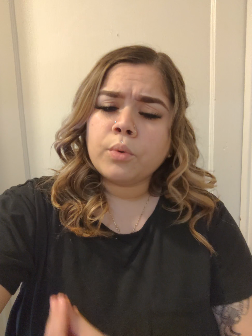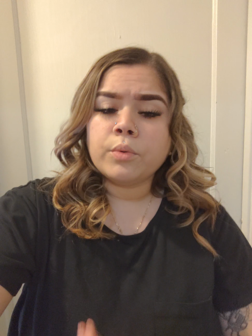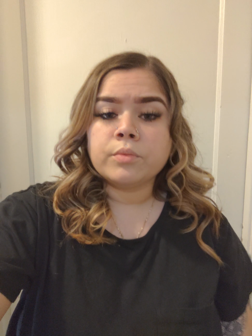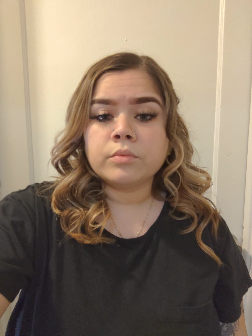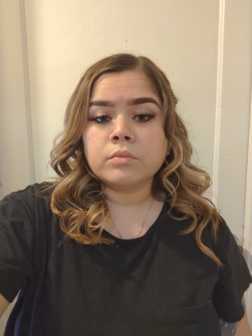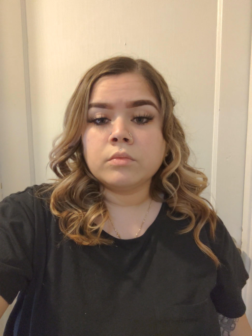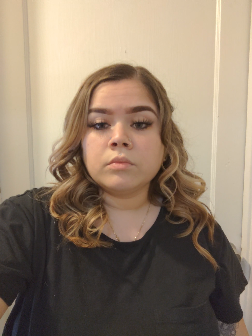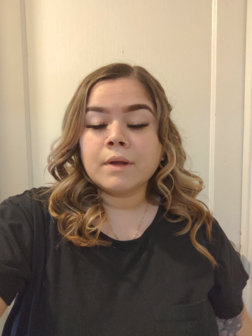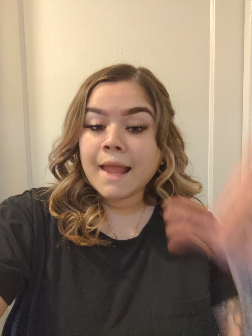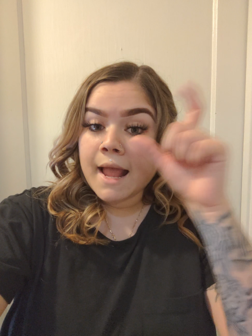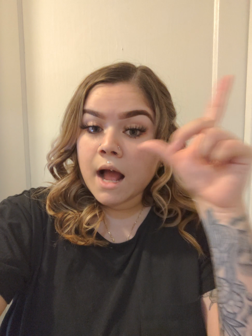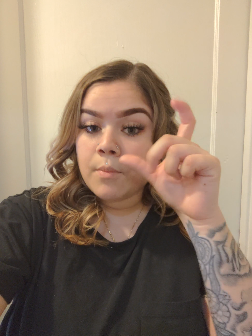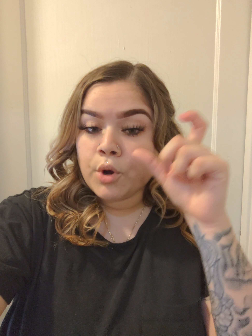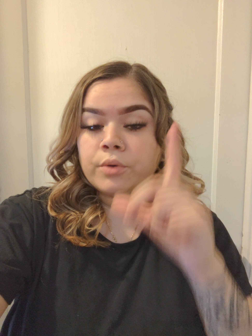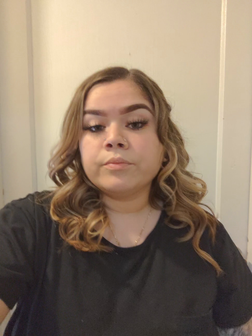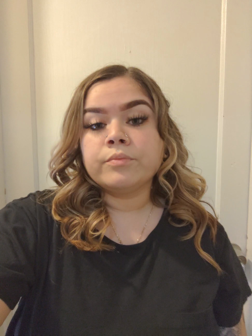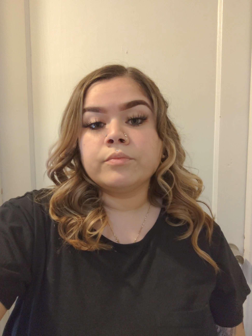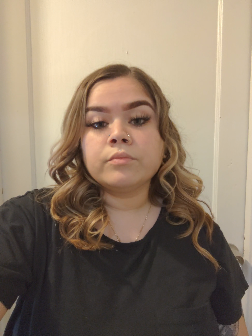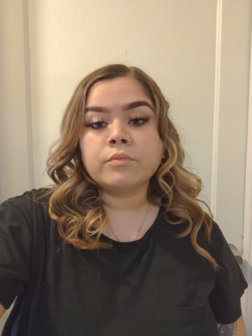camera